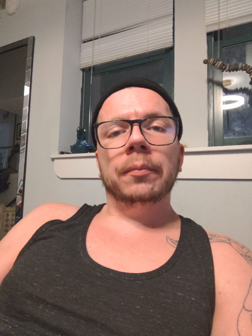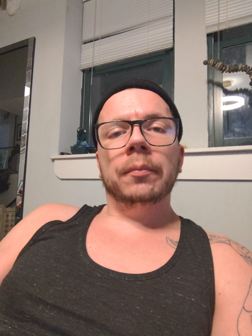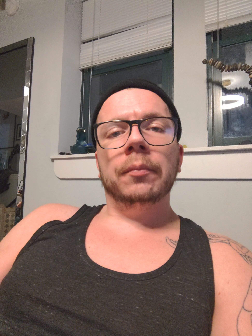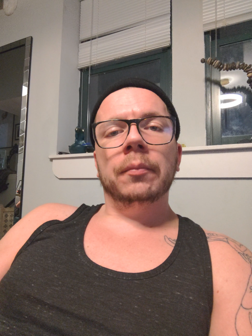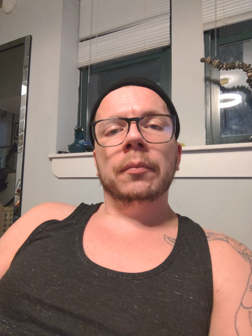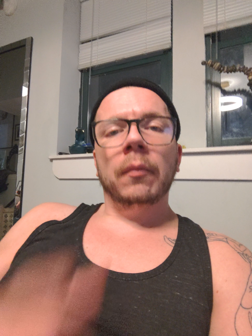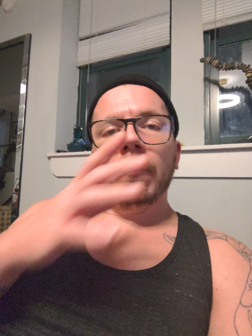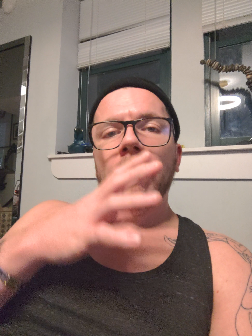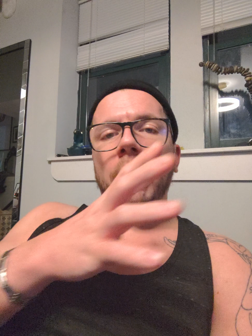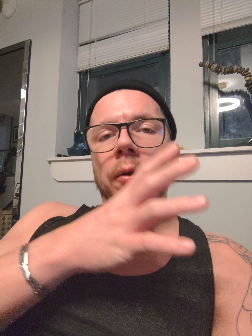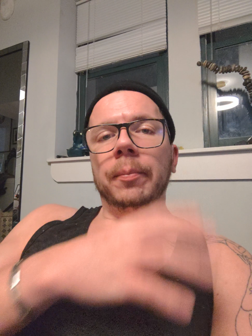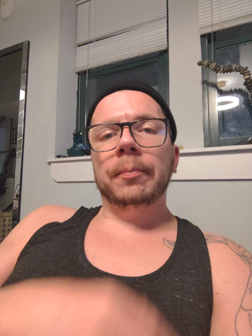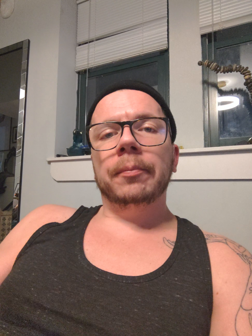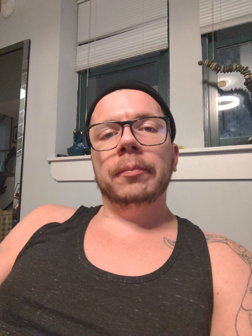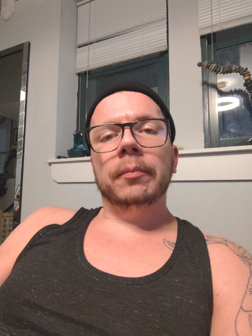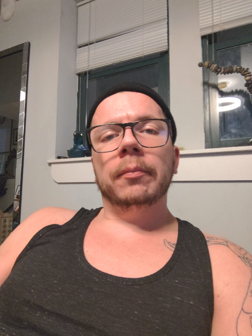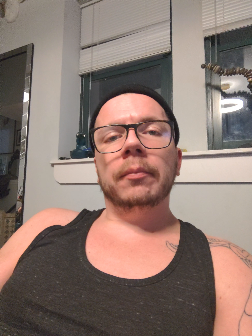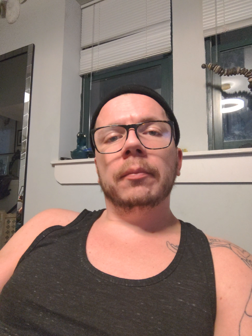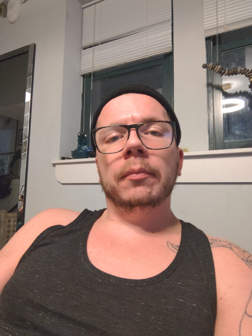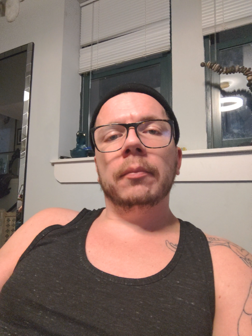farm